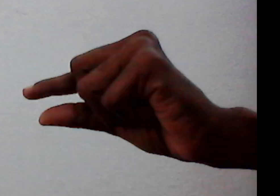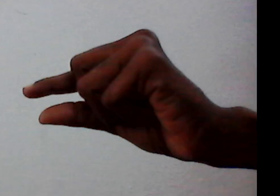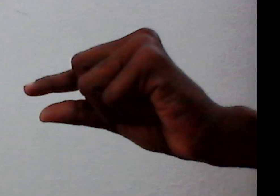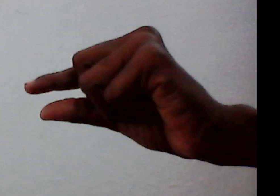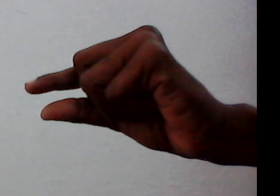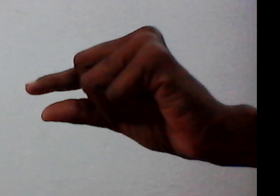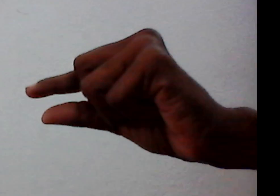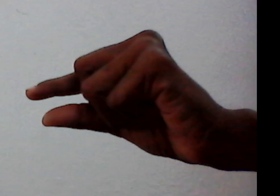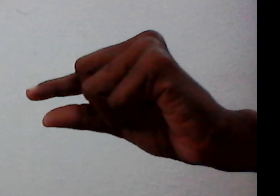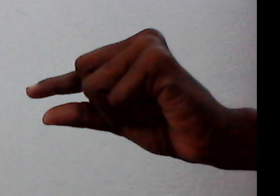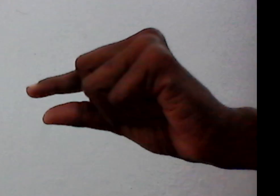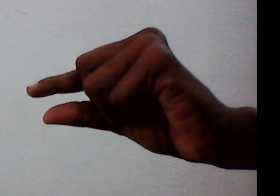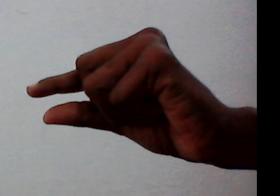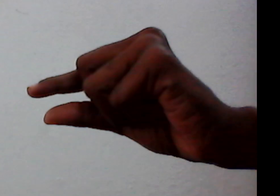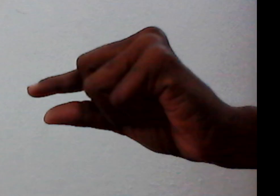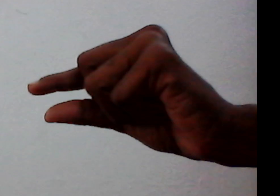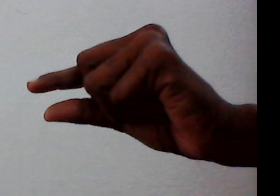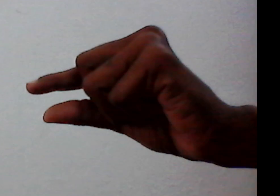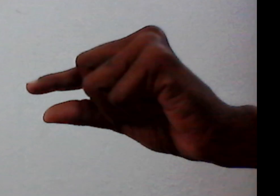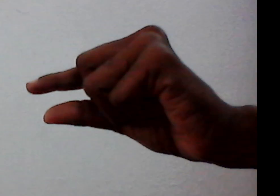ഉ